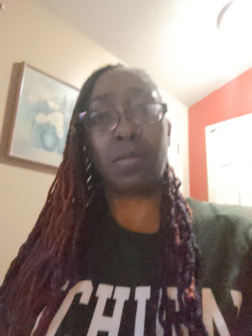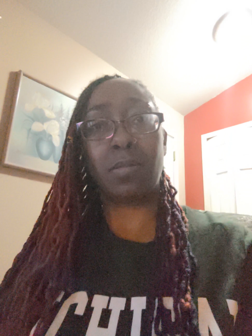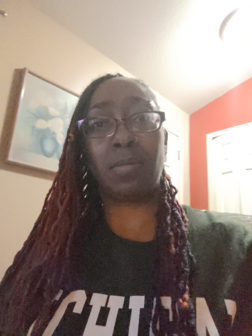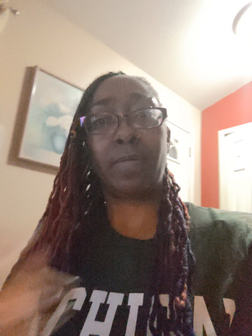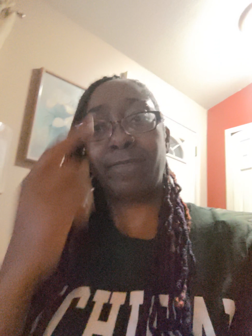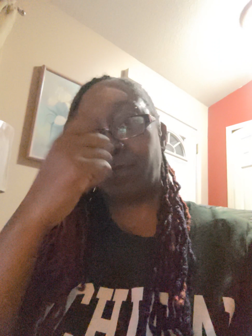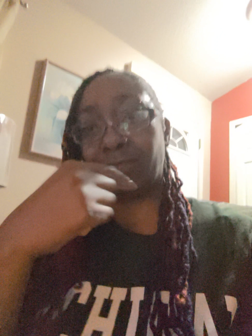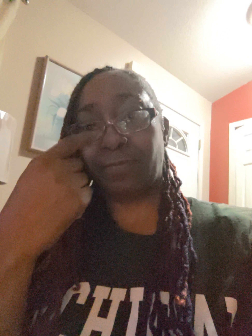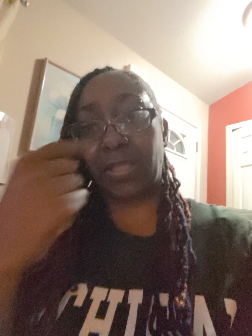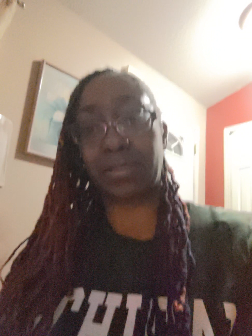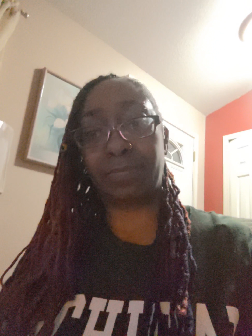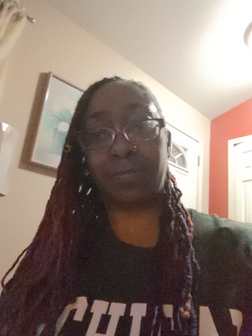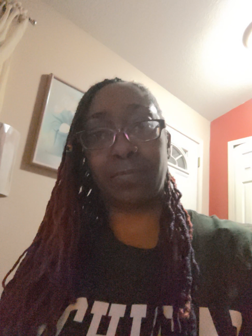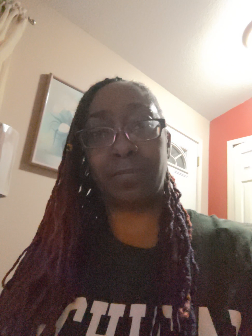face